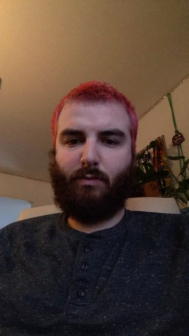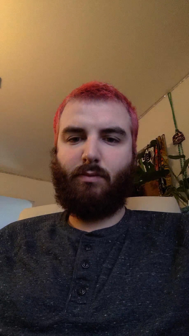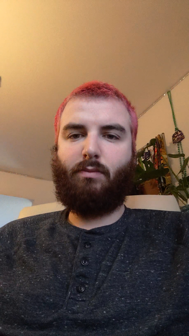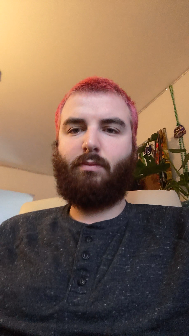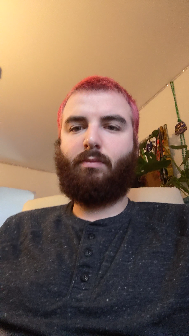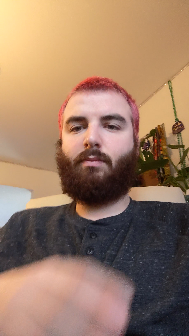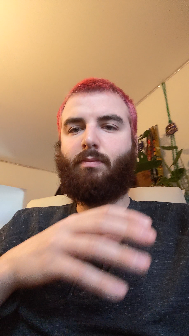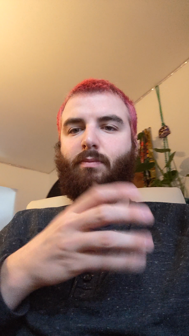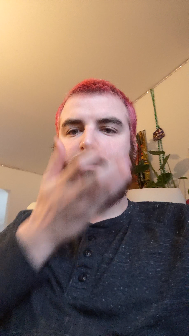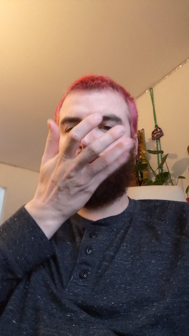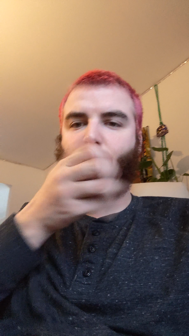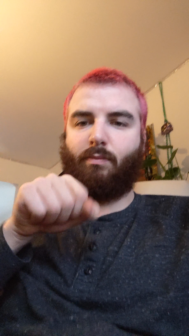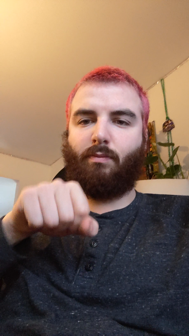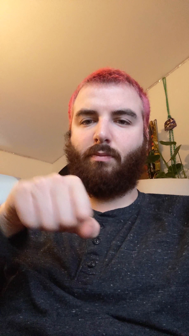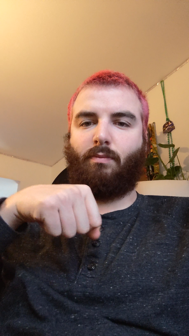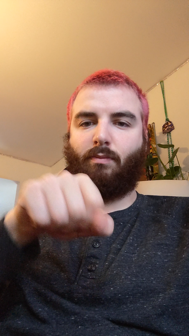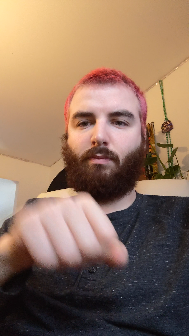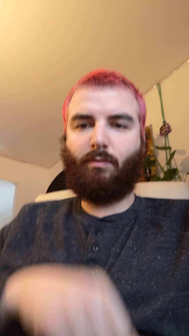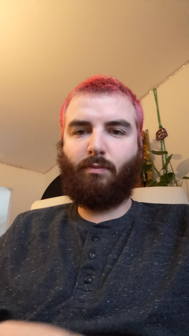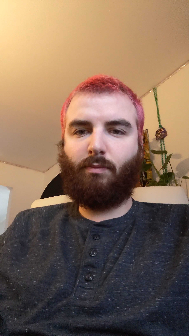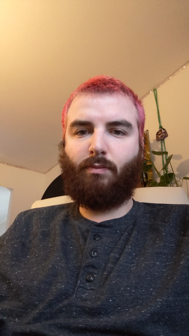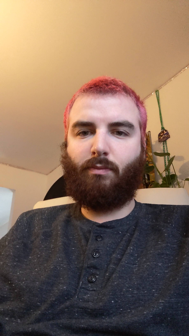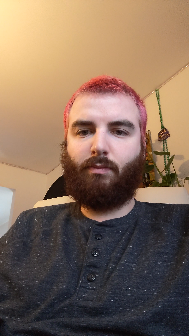lawn mower